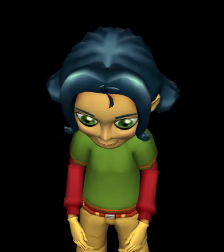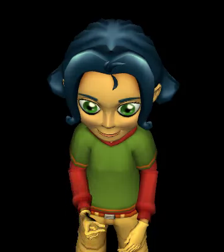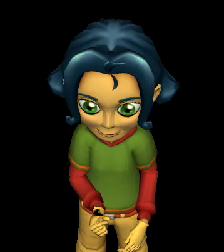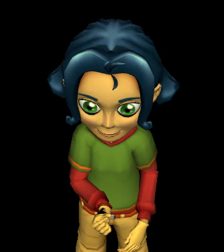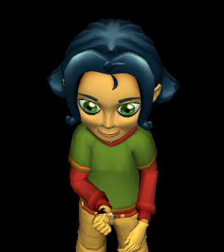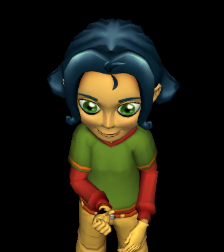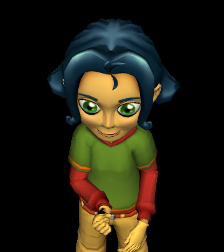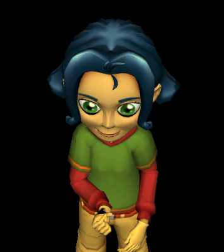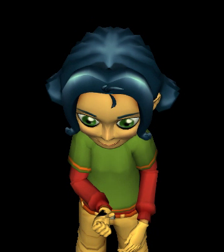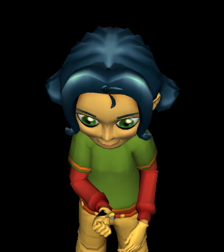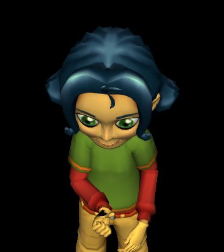مال